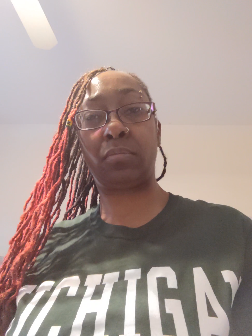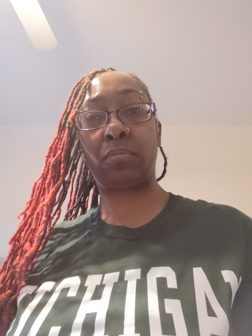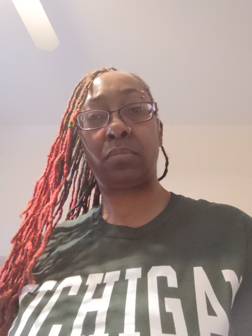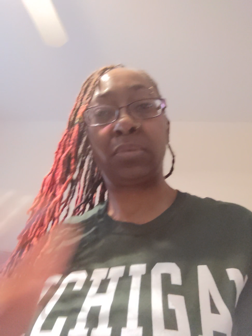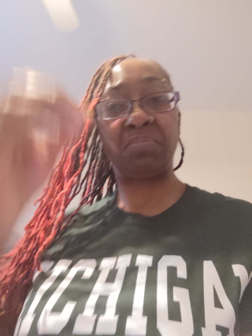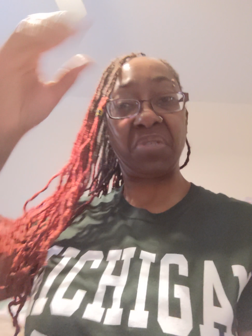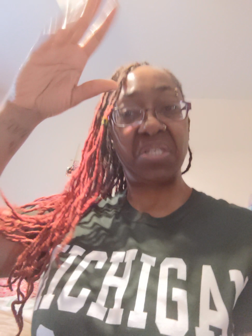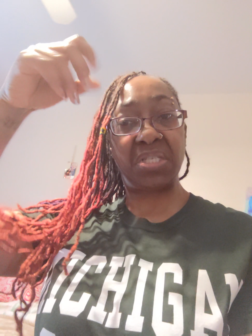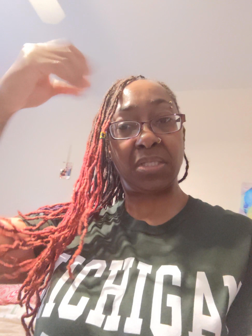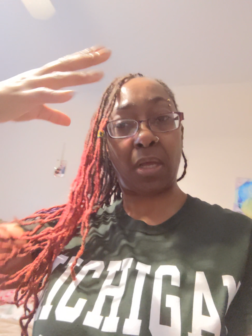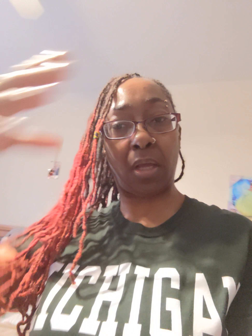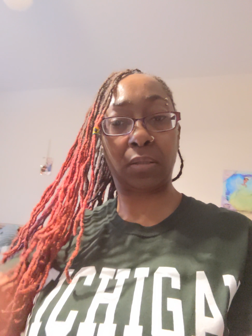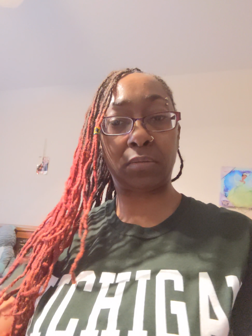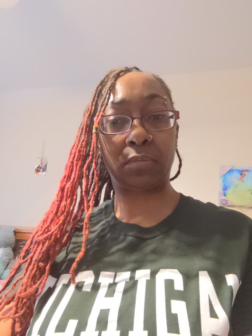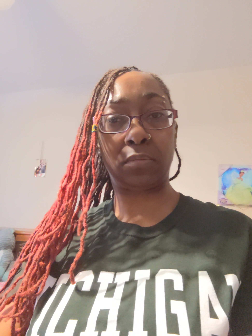sun